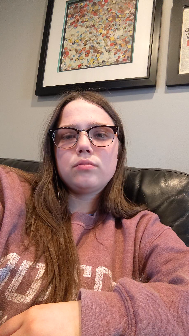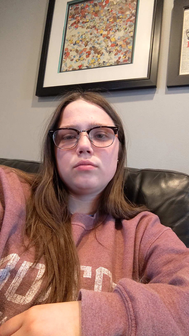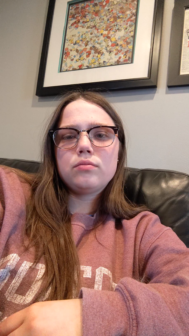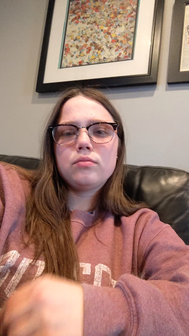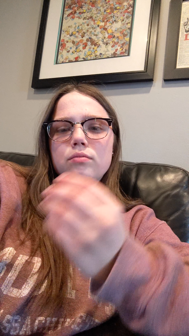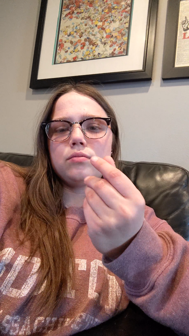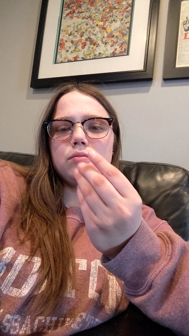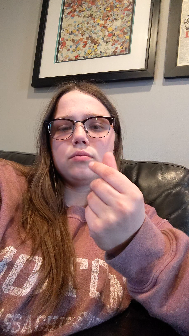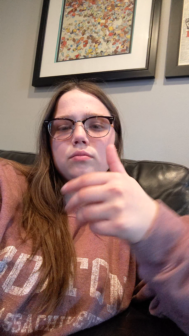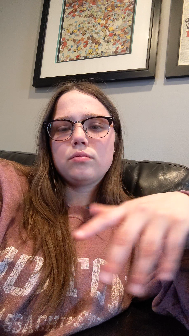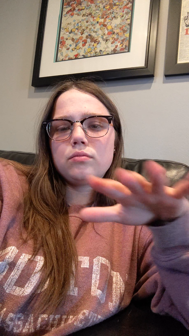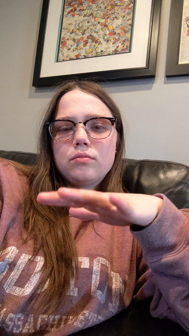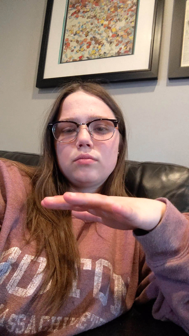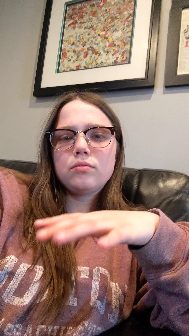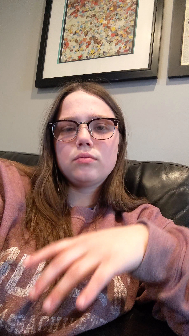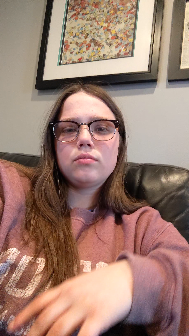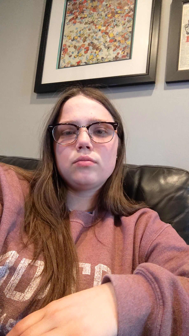garden